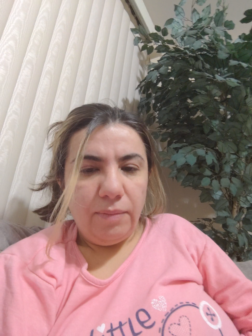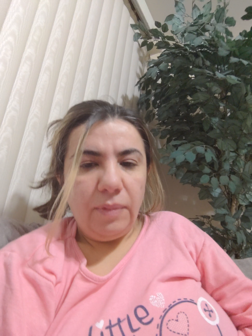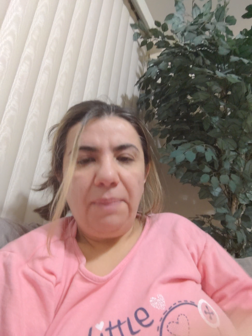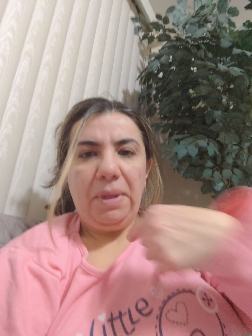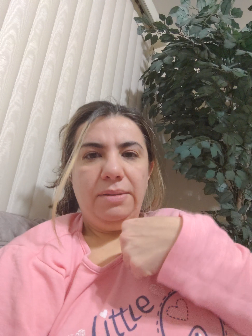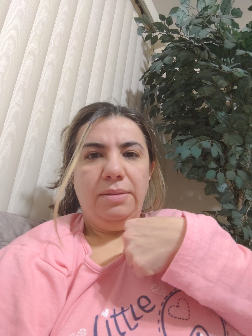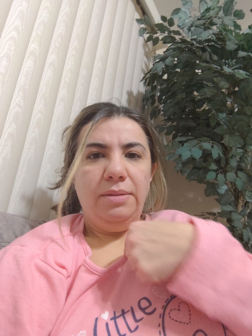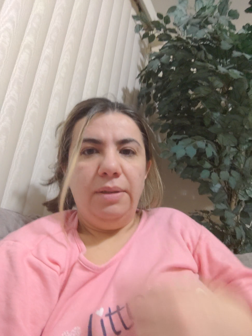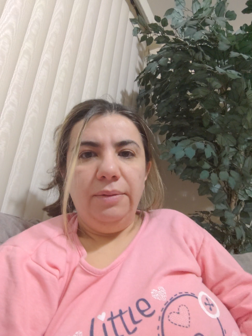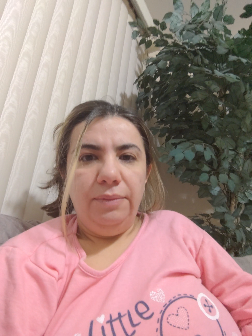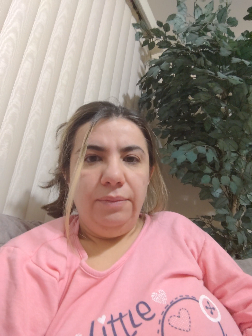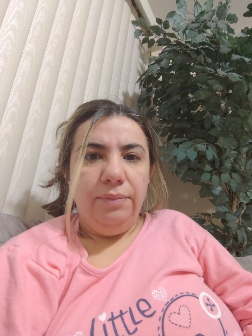my